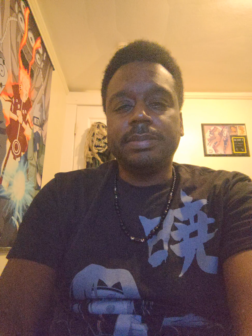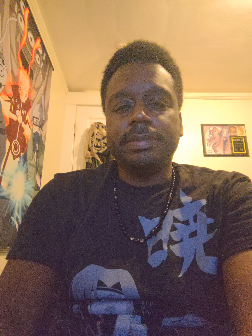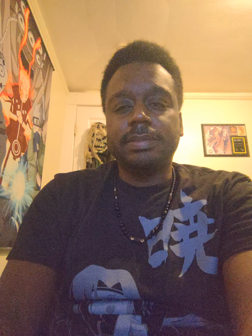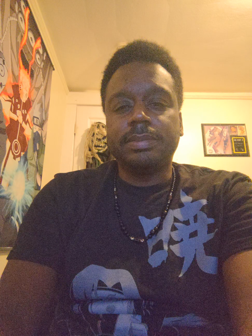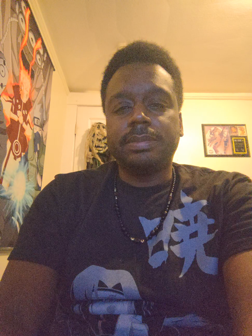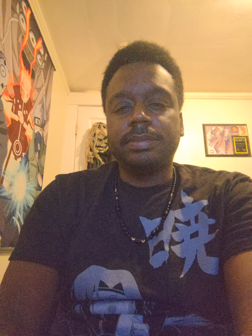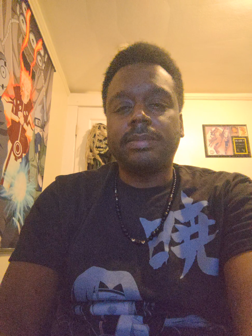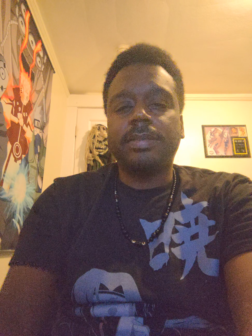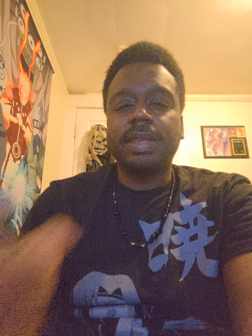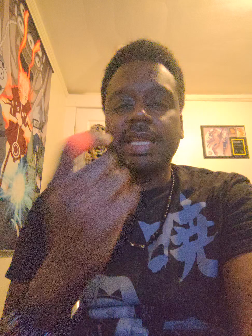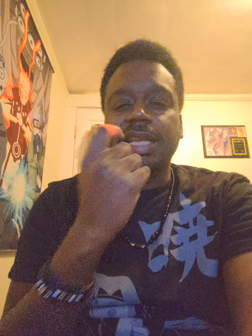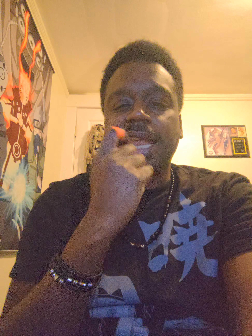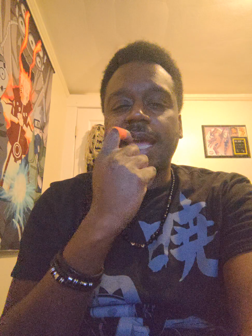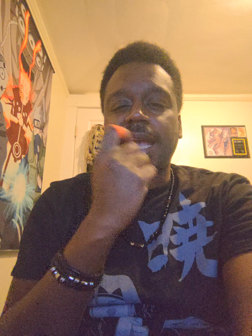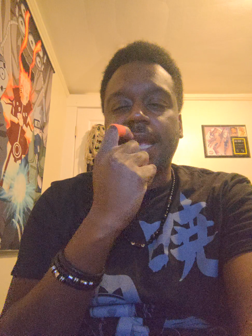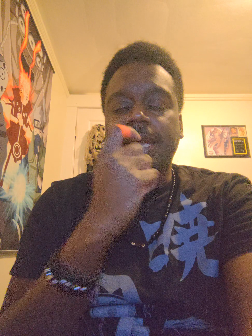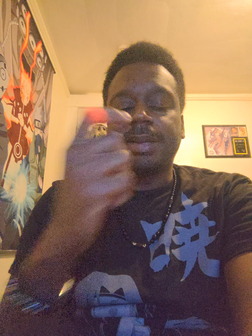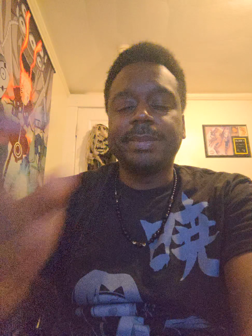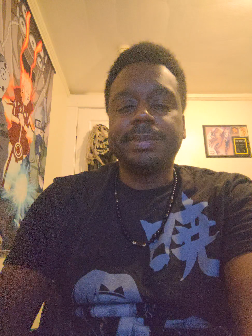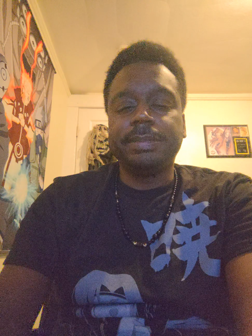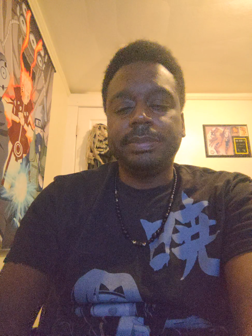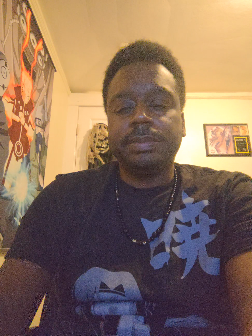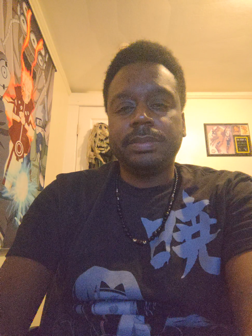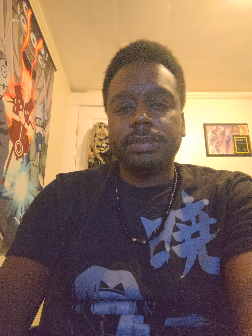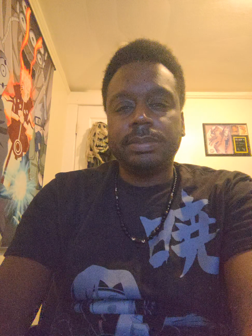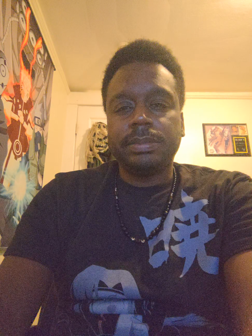window